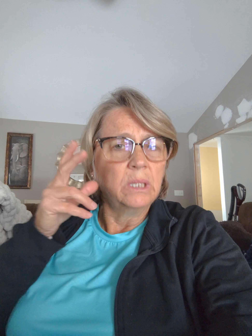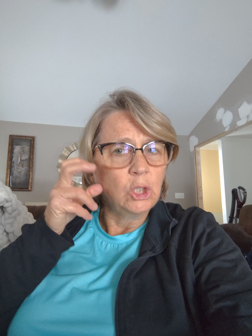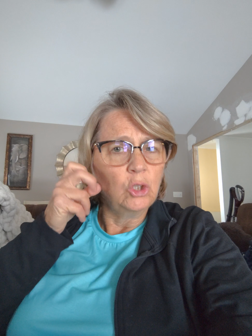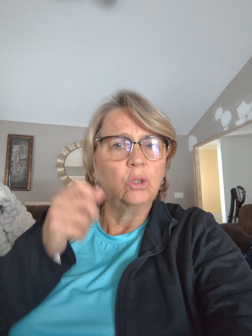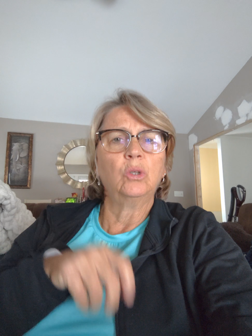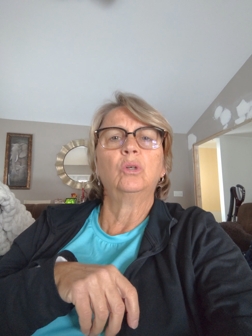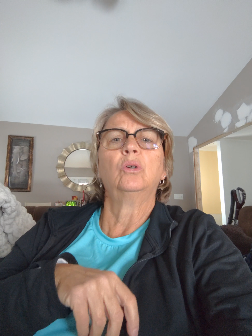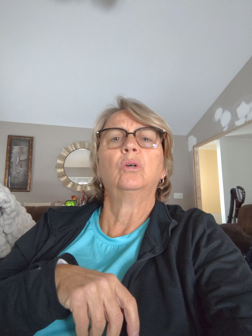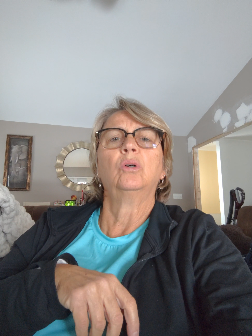hear